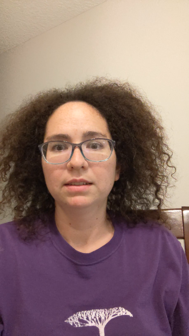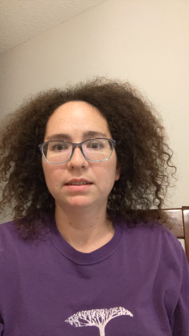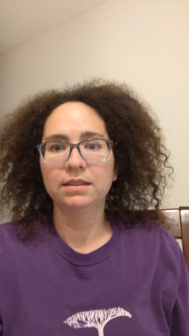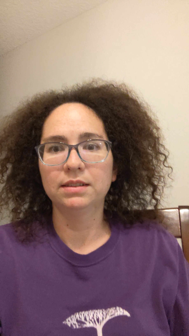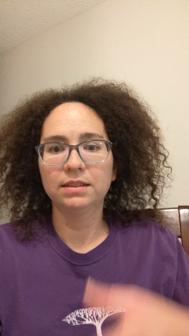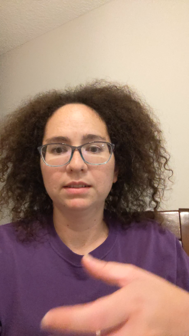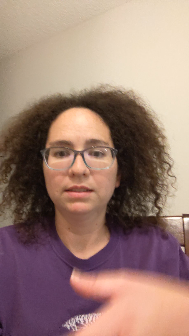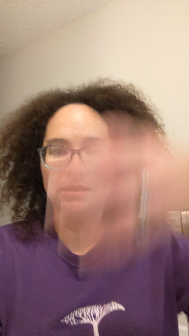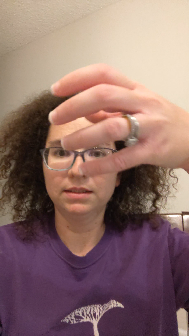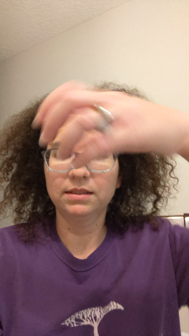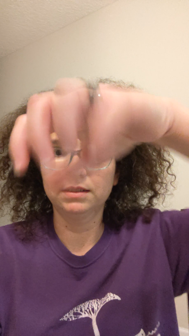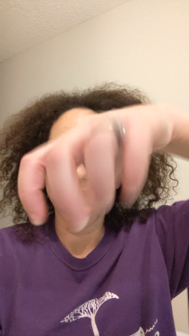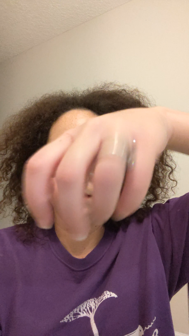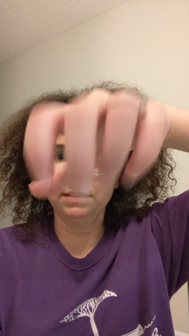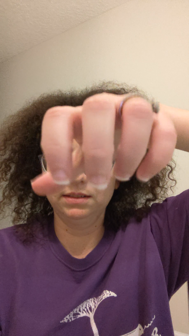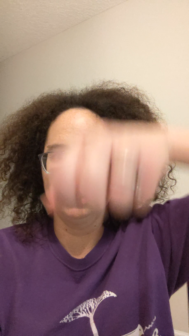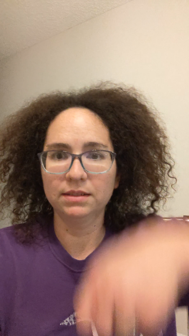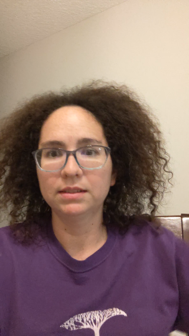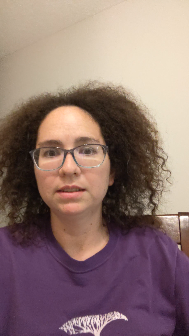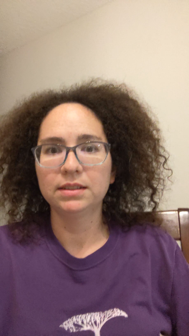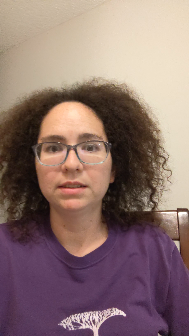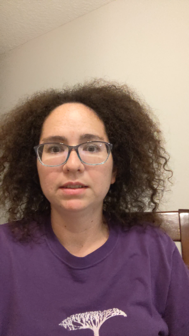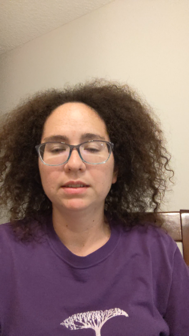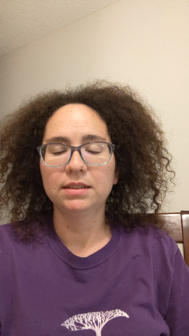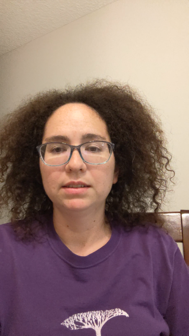jar